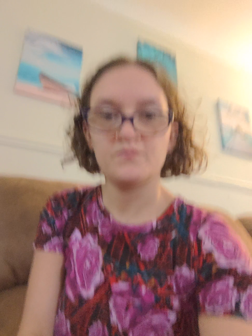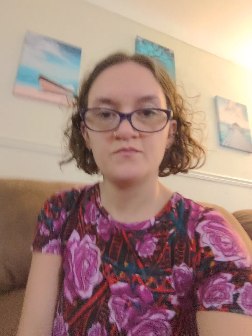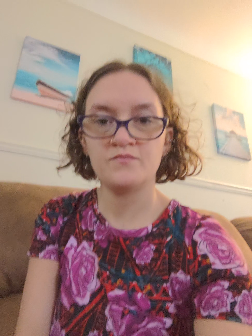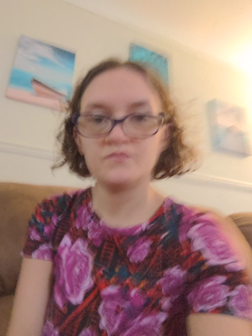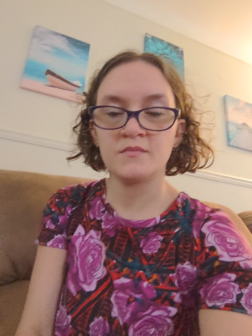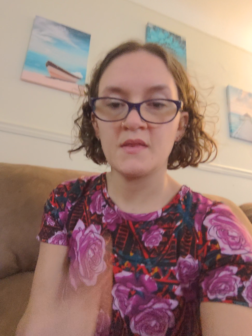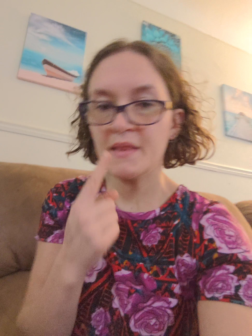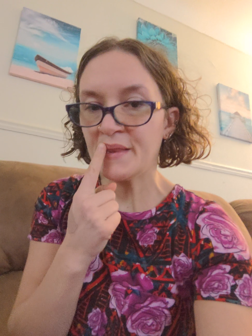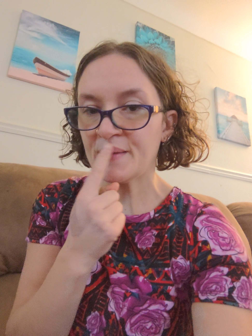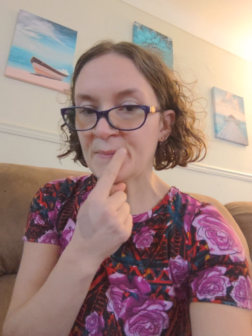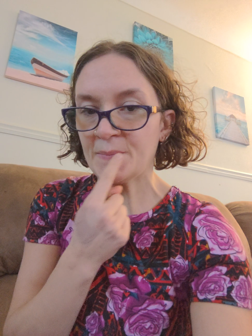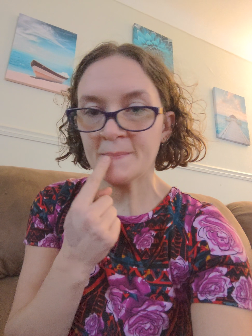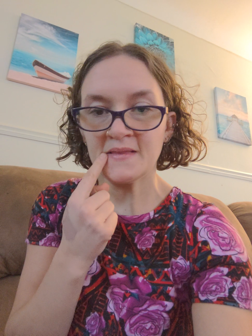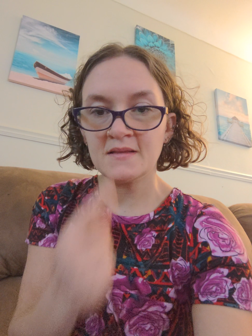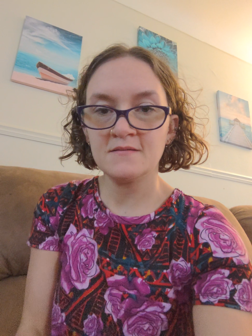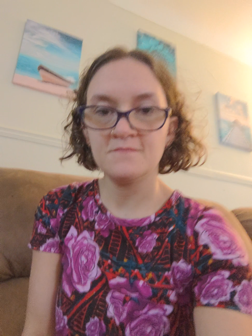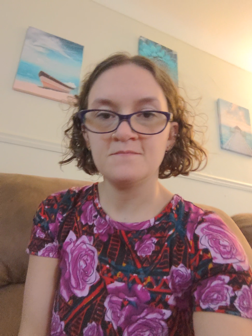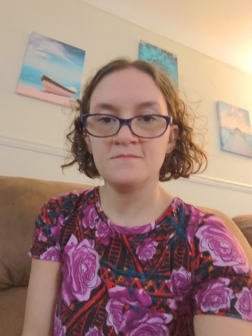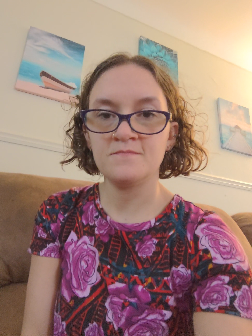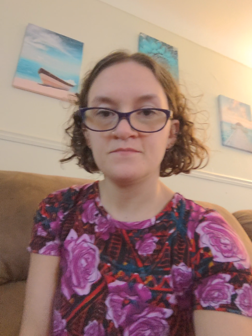lips